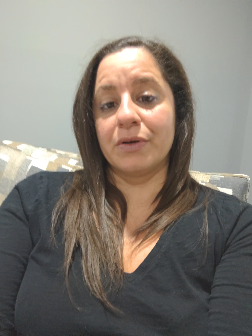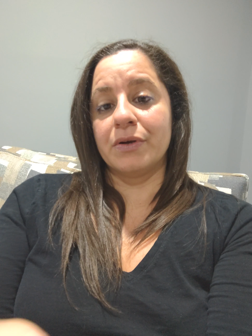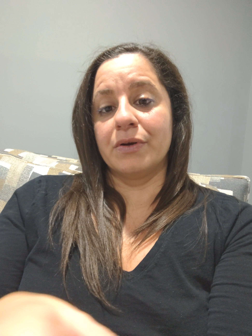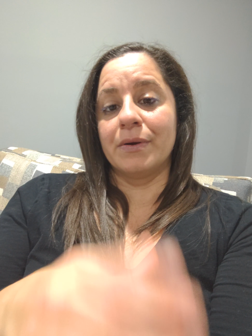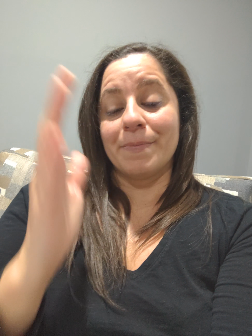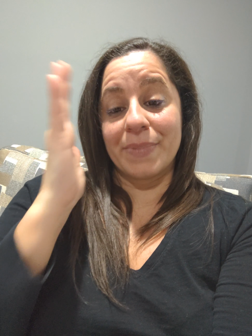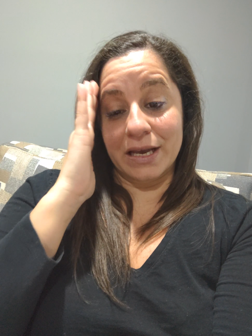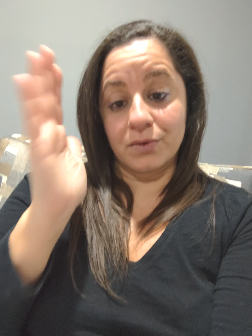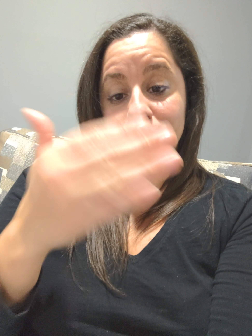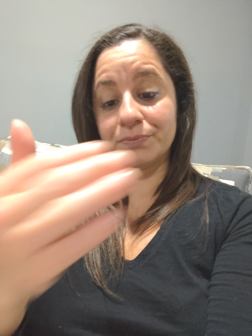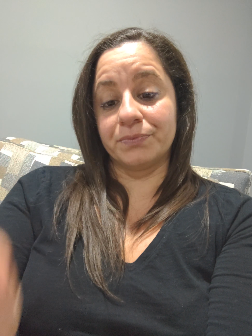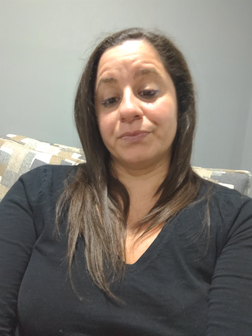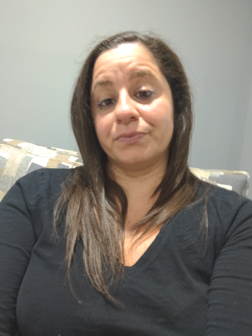bedroom